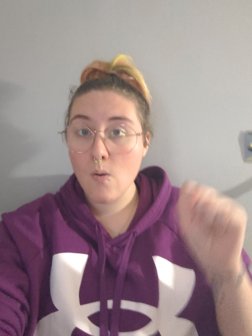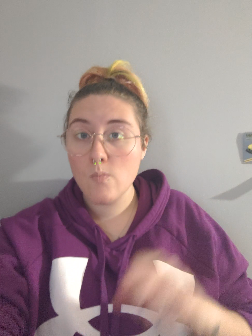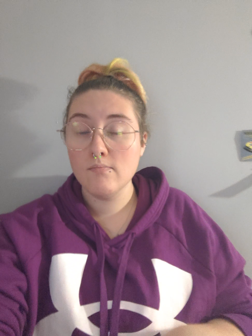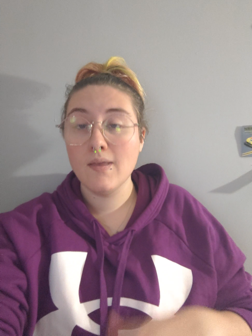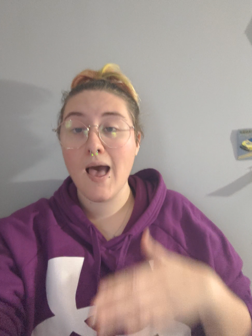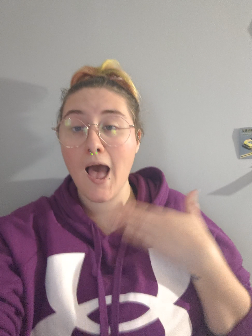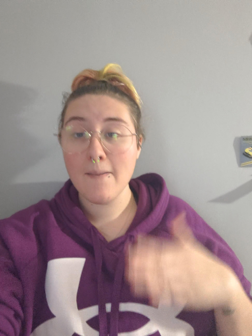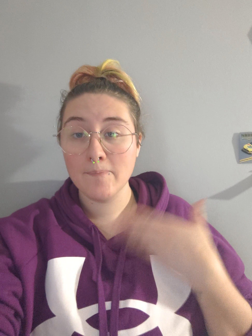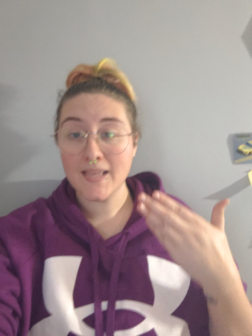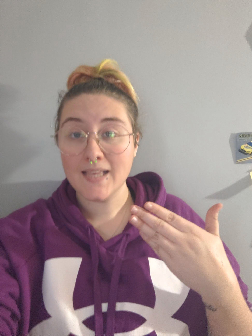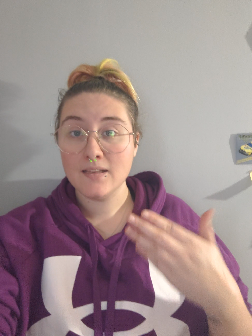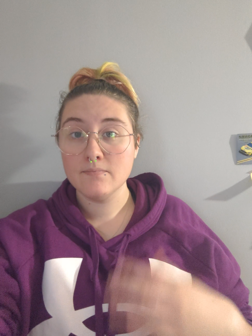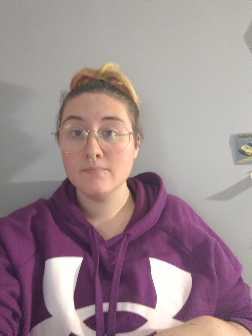happy